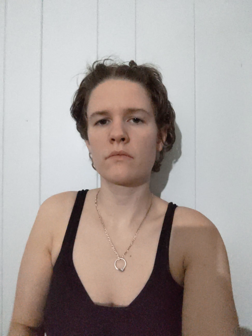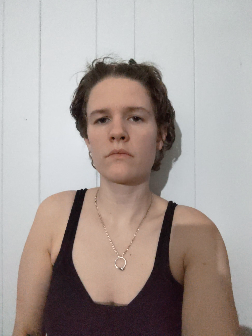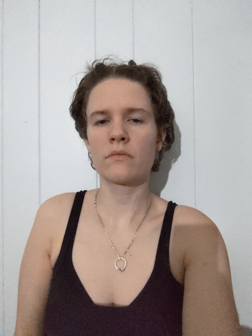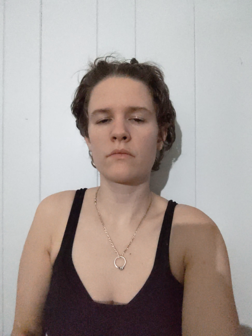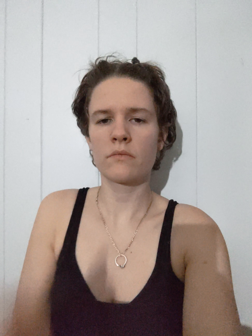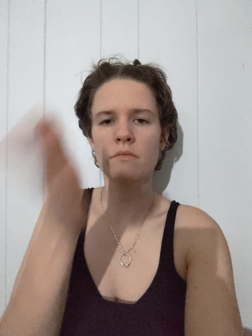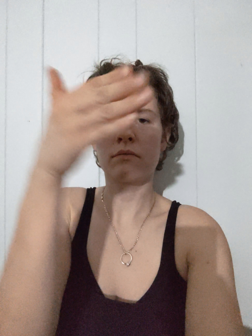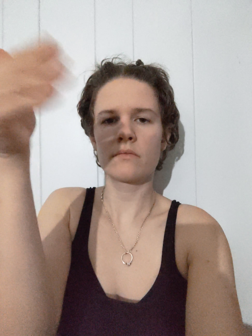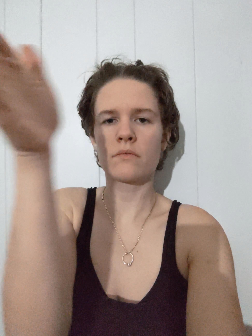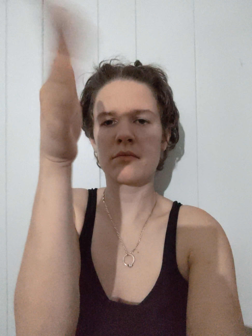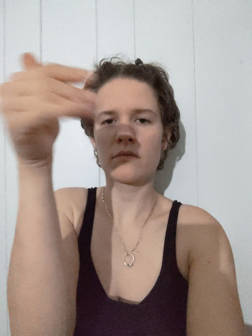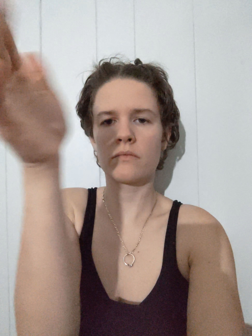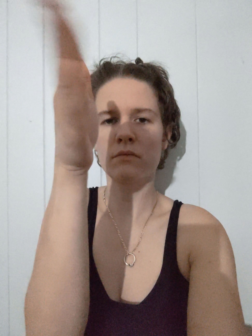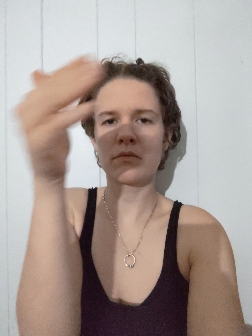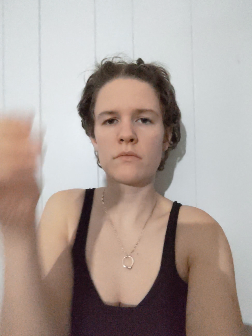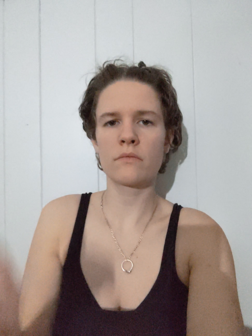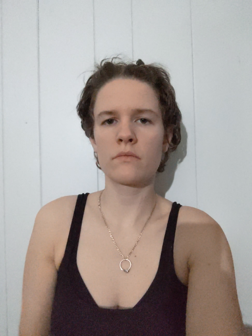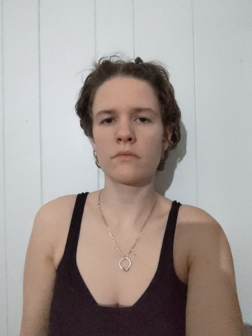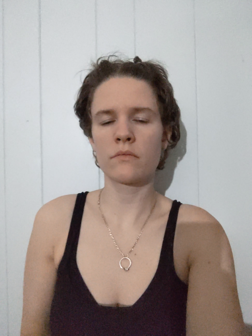flag